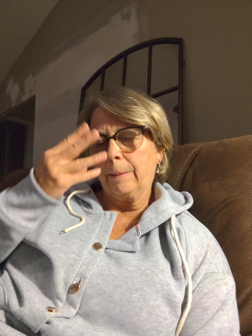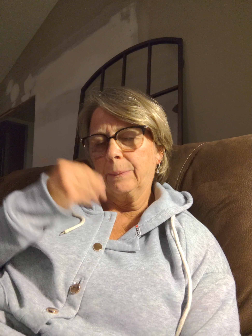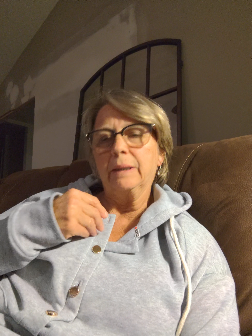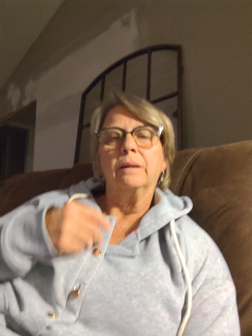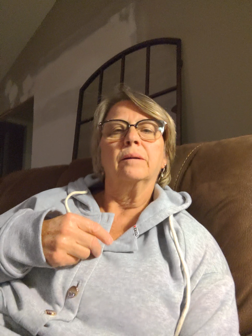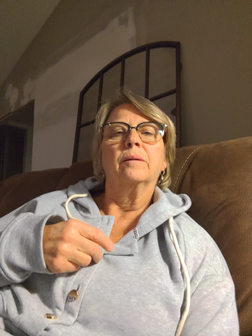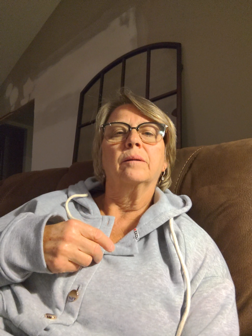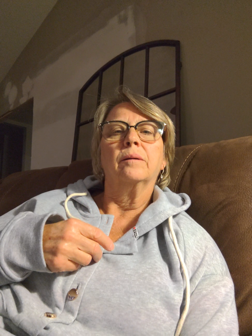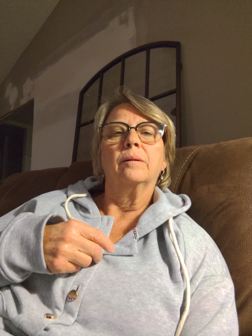sleepy